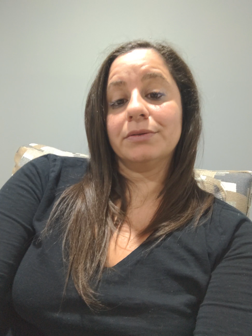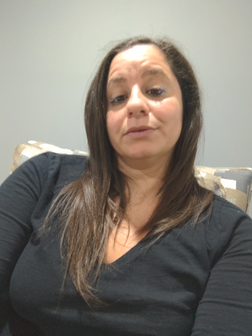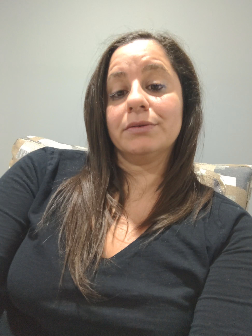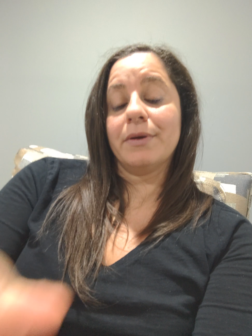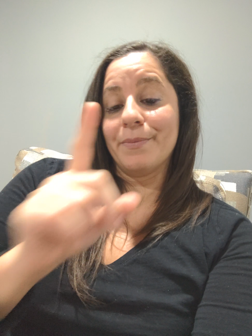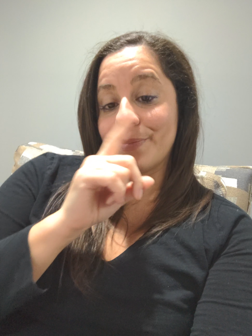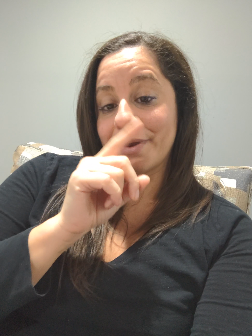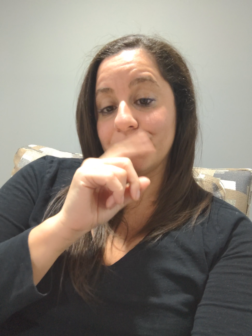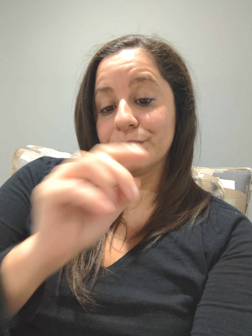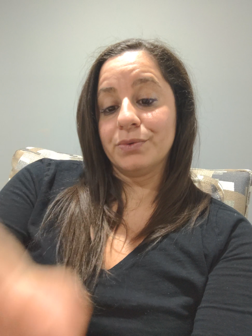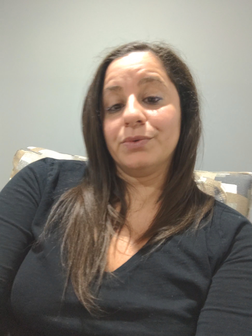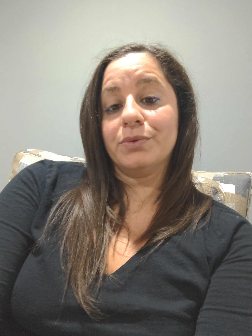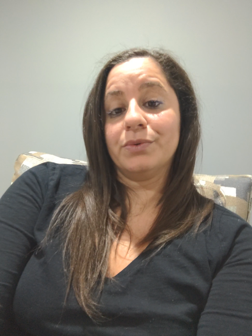mouse